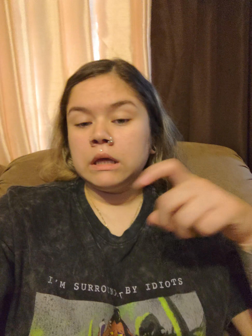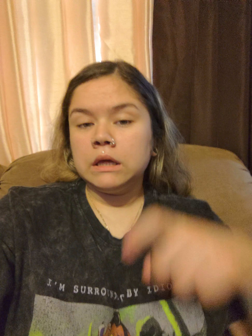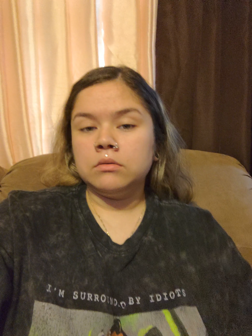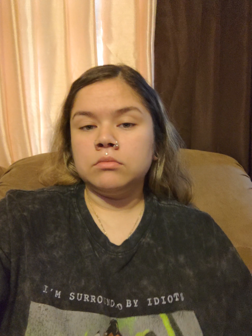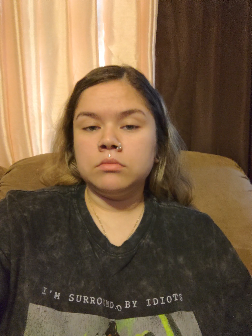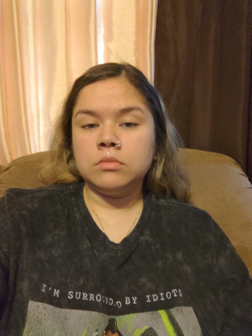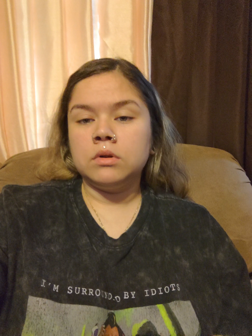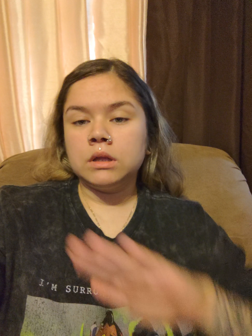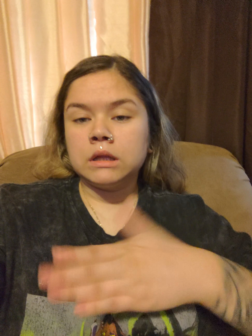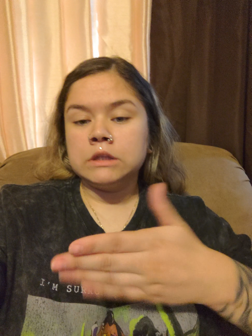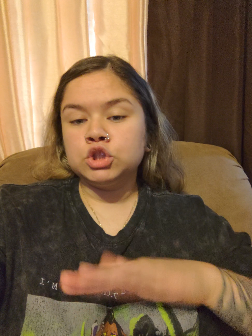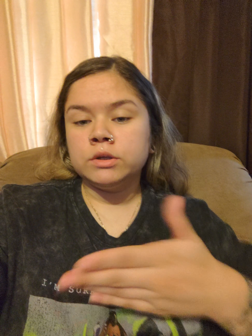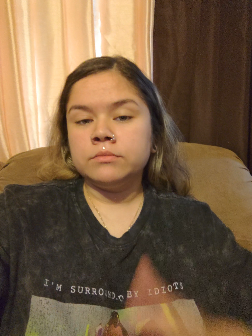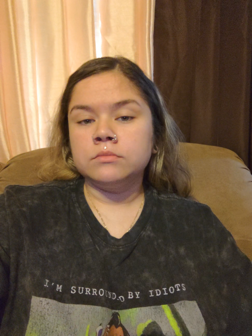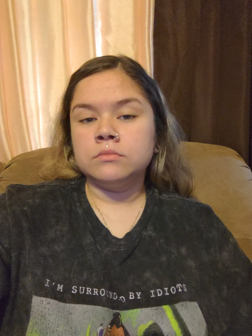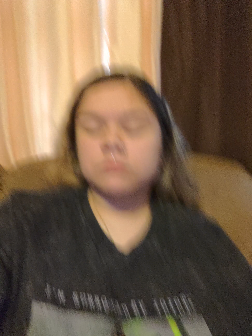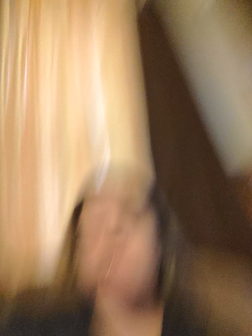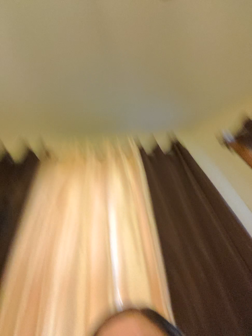kitchen